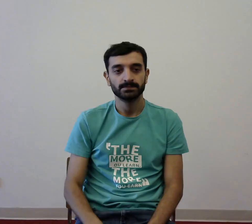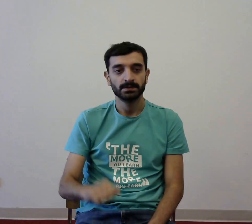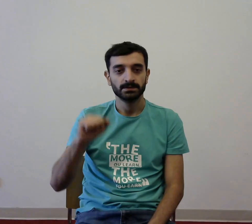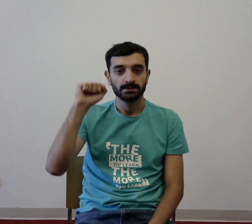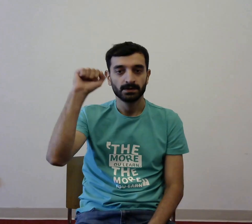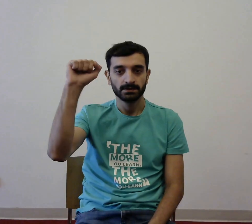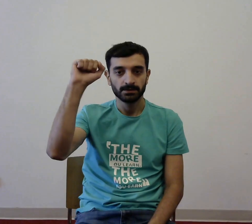qarabağ